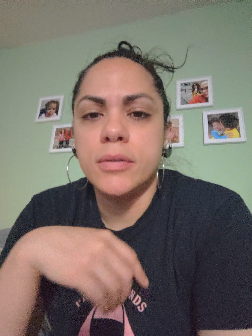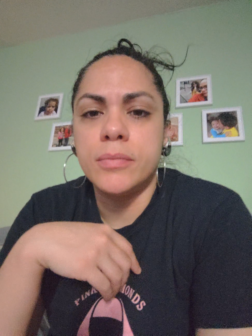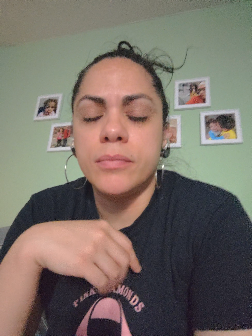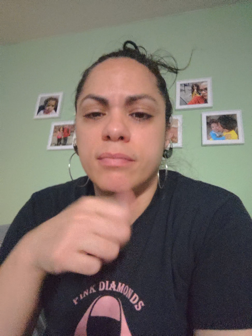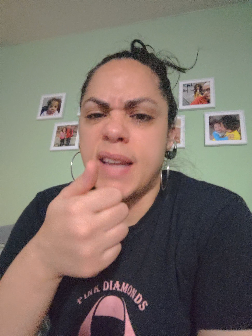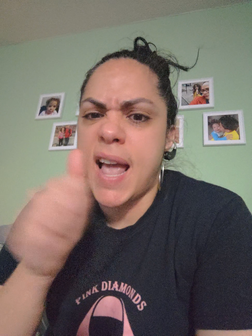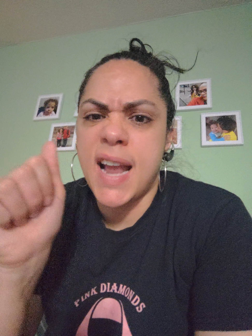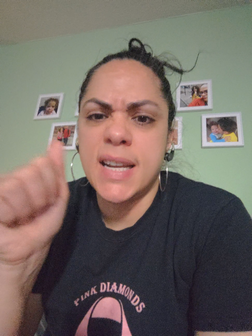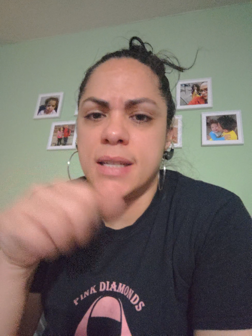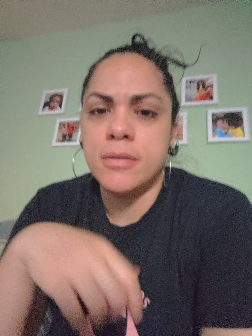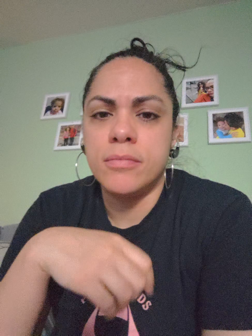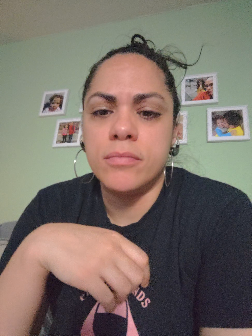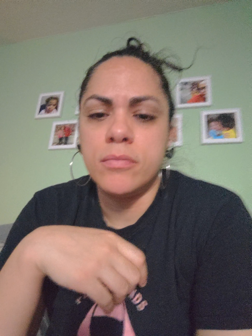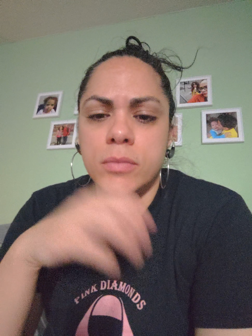any